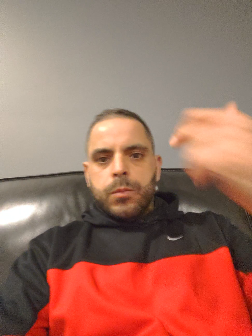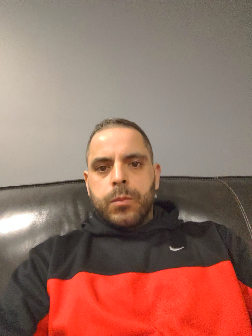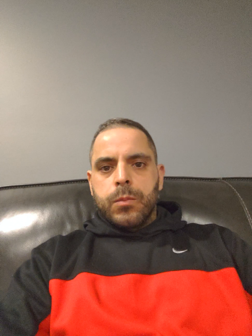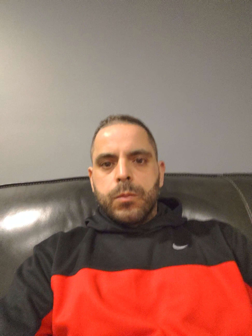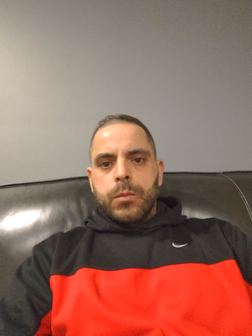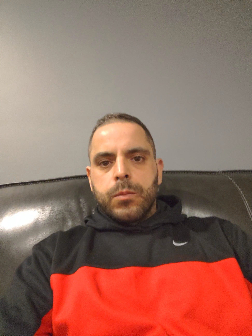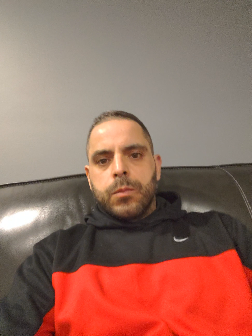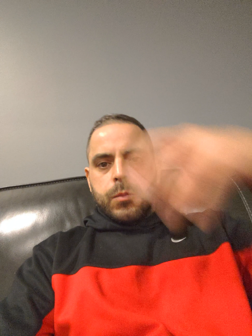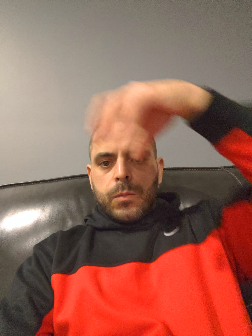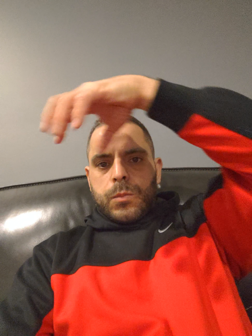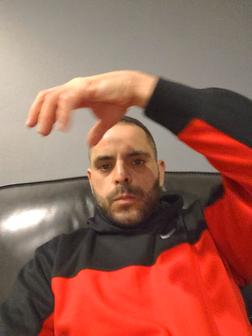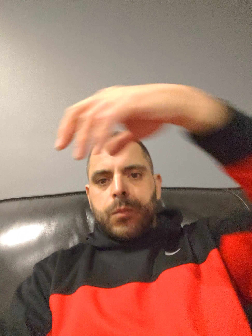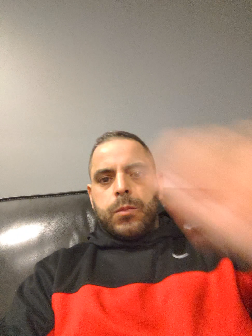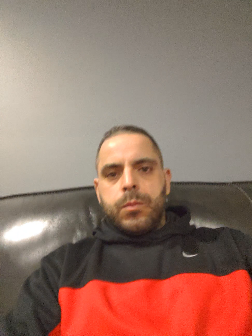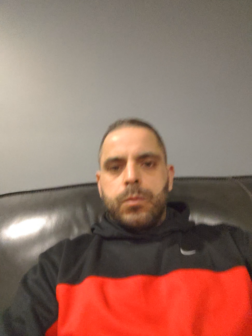cloud